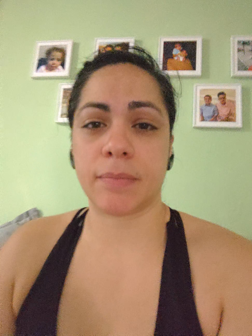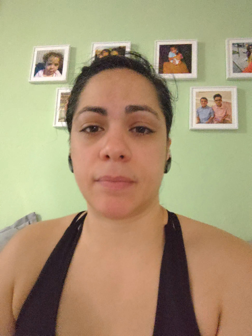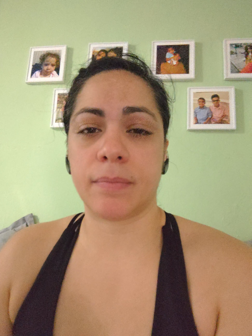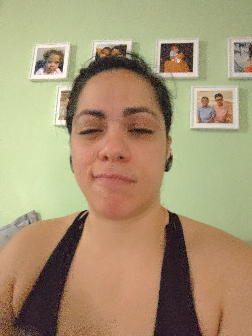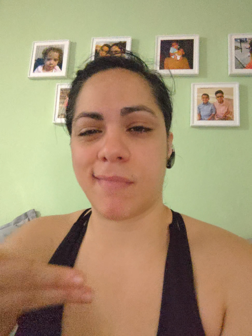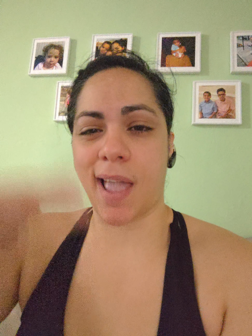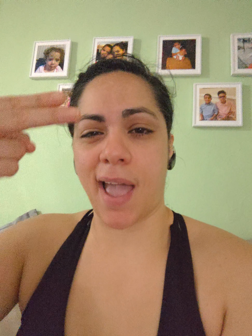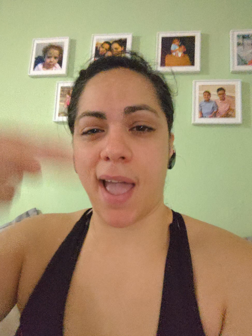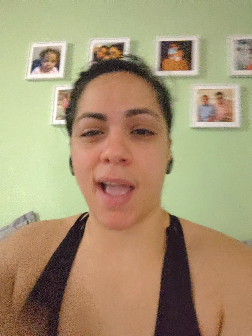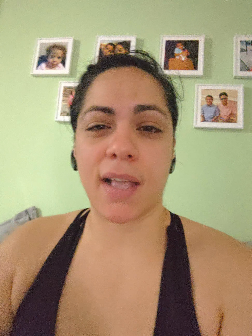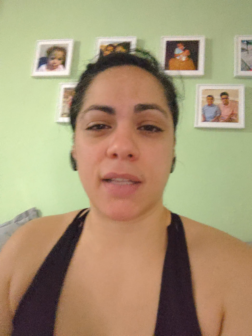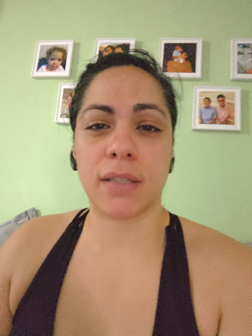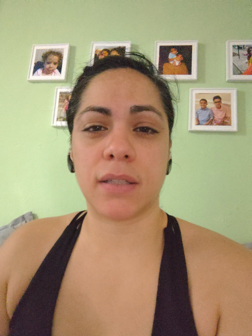high